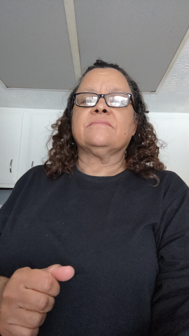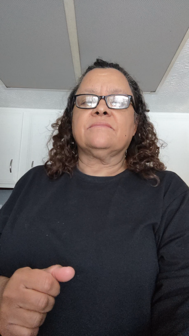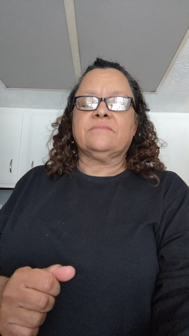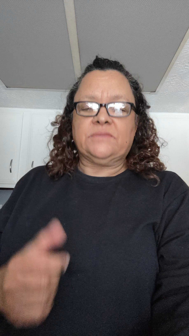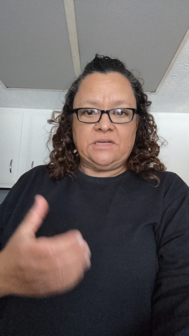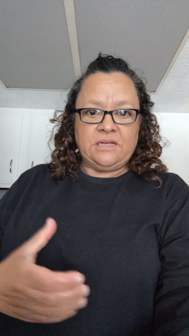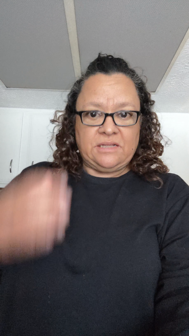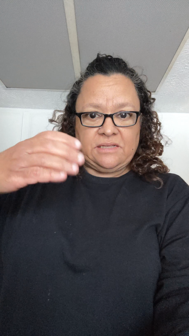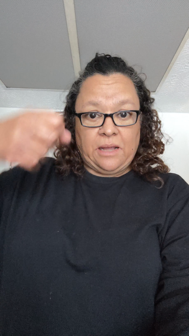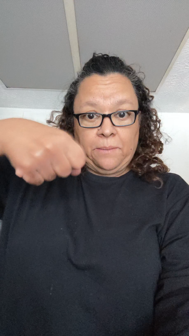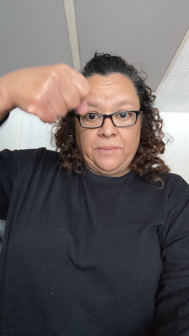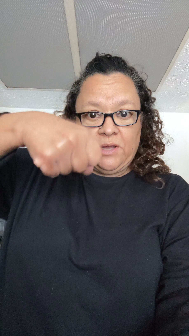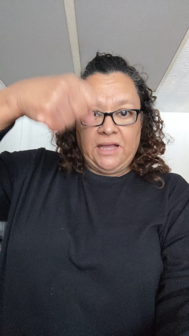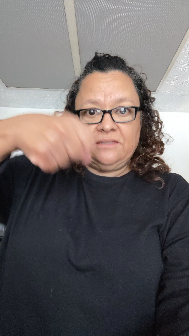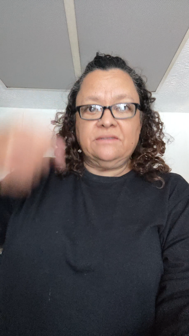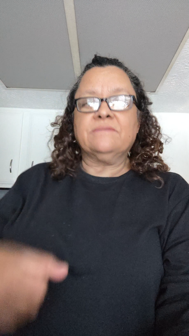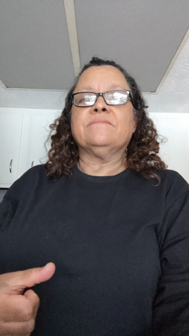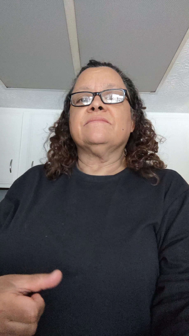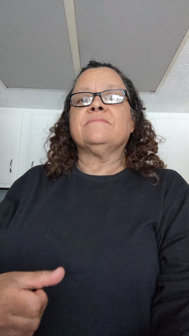bucket